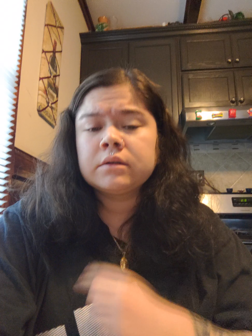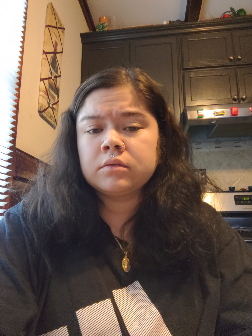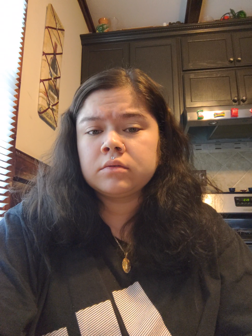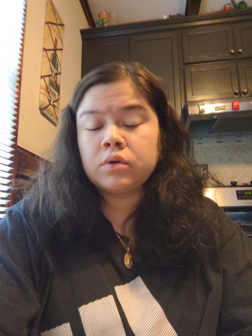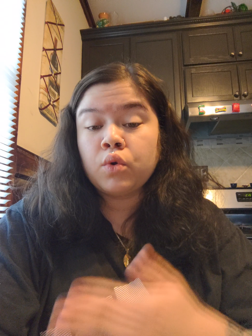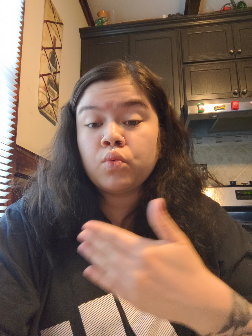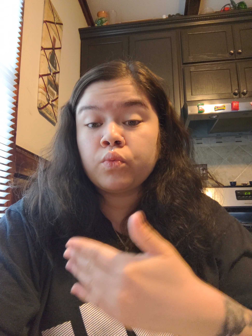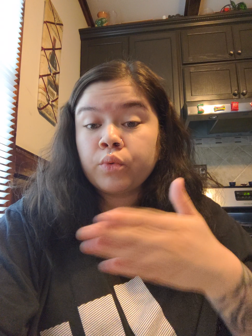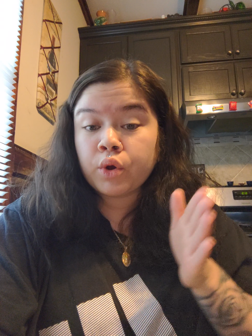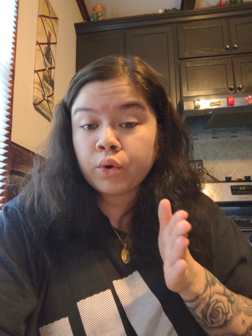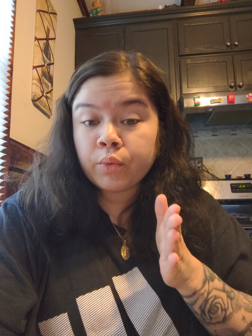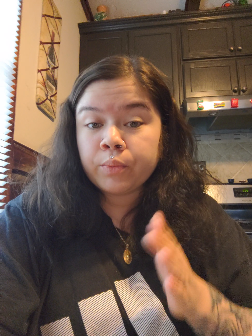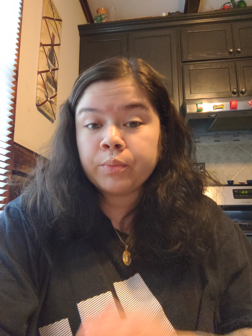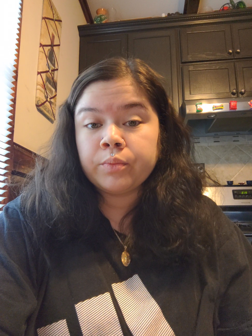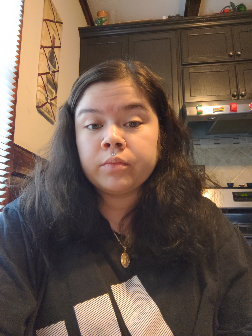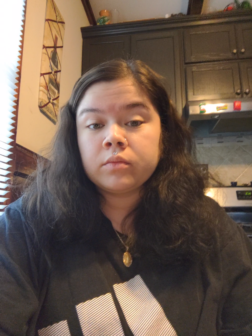room